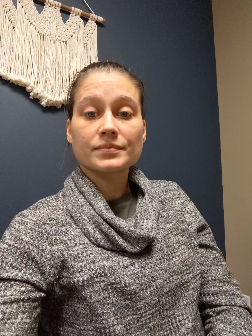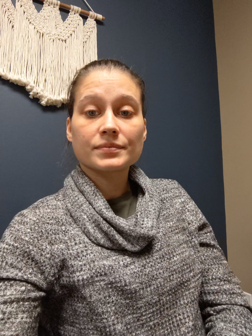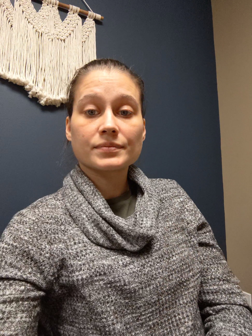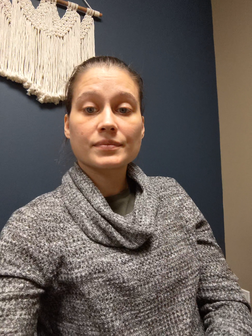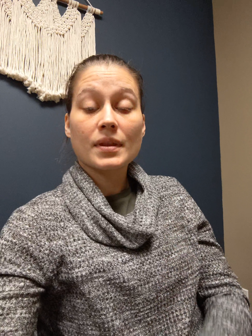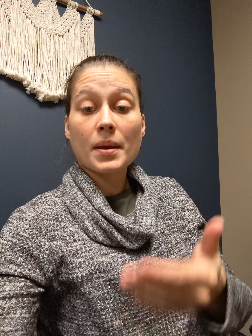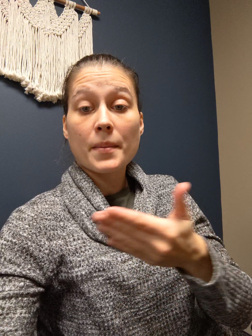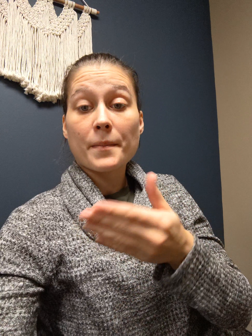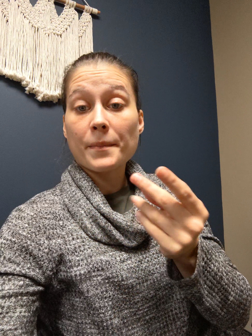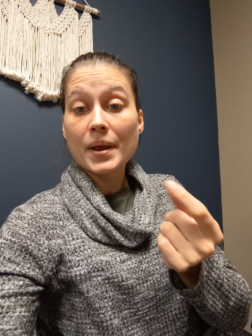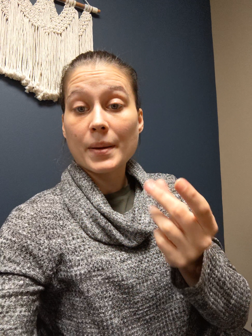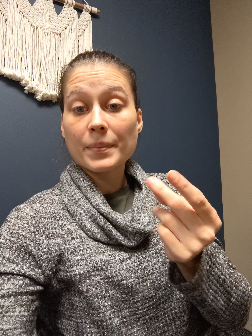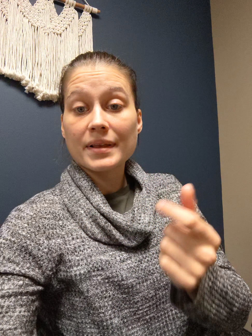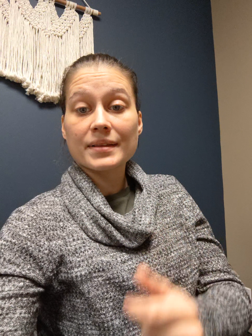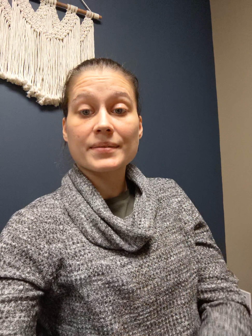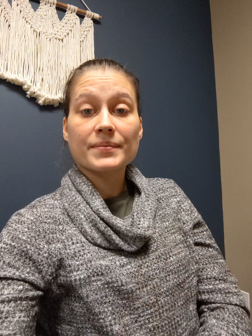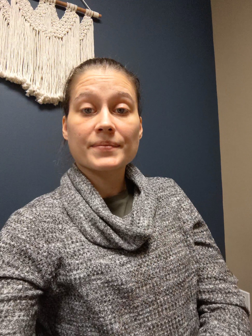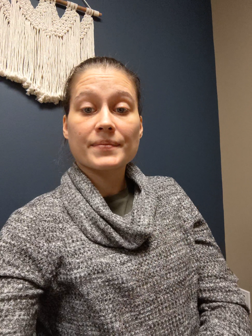puppy